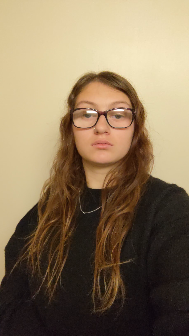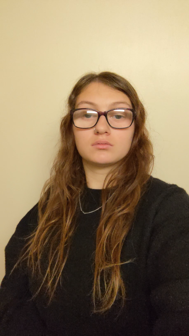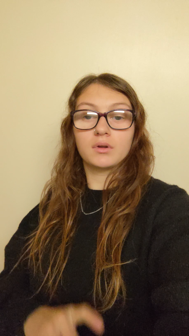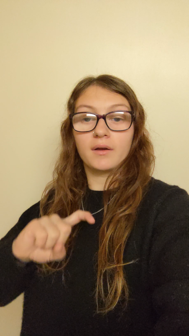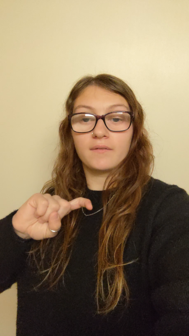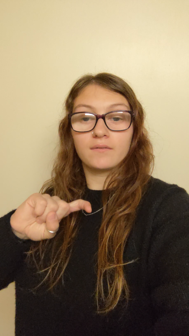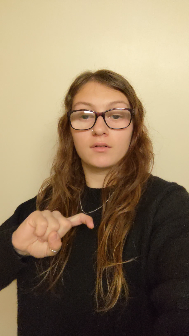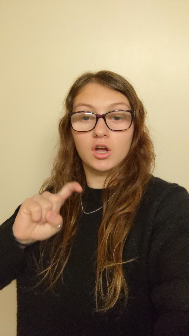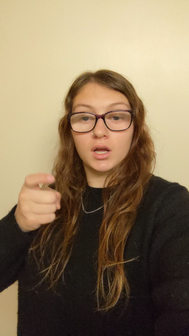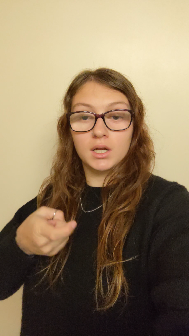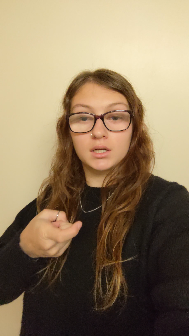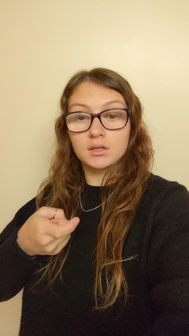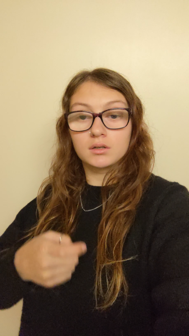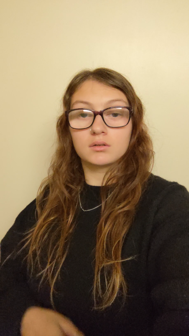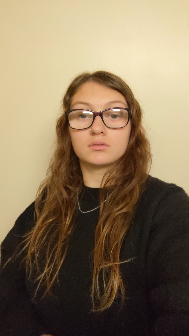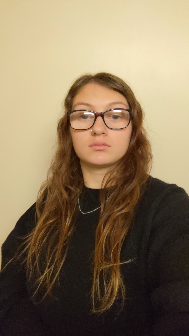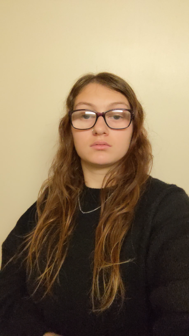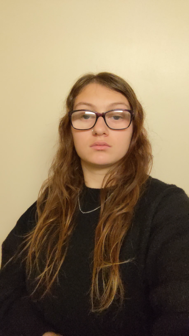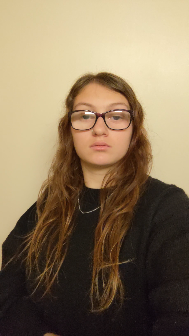friend